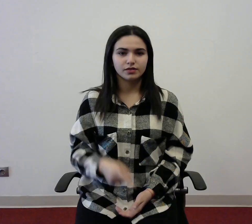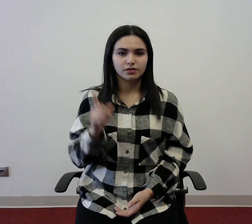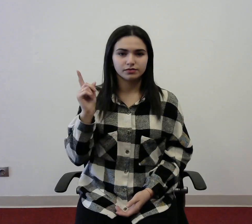onun